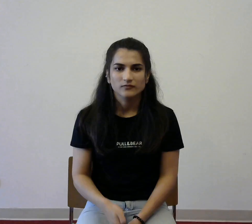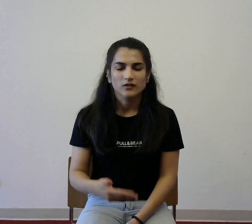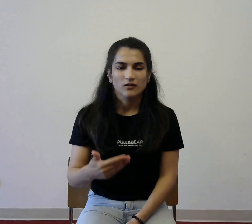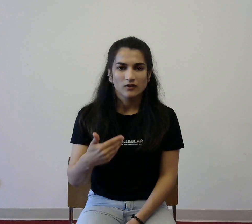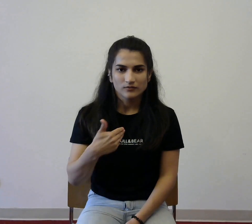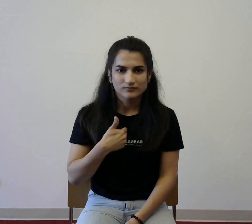mən